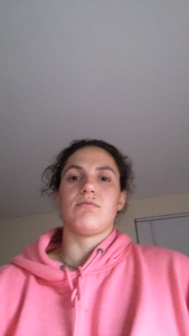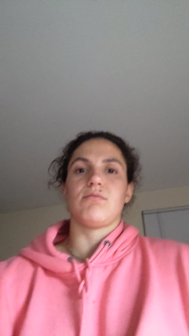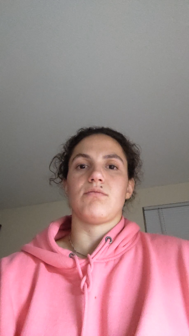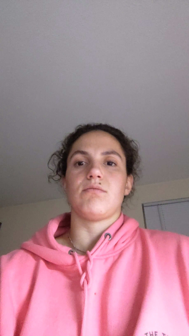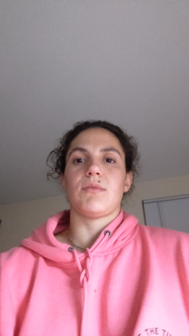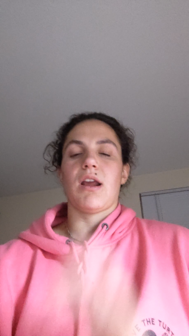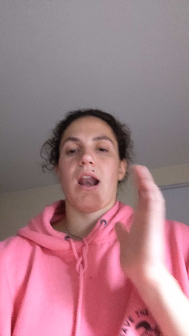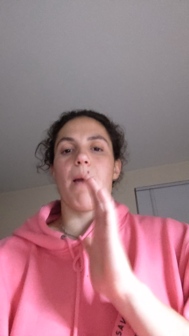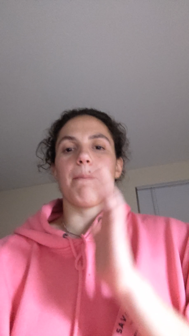clap